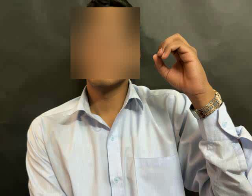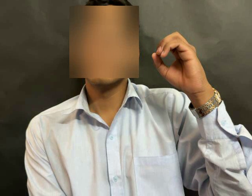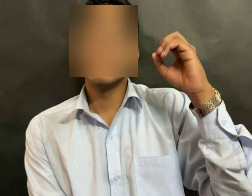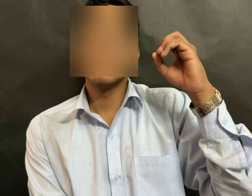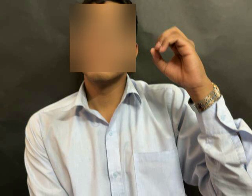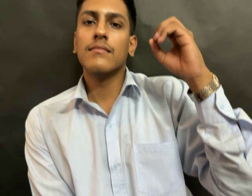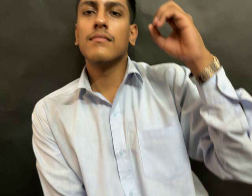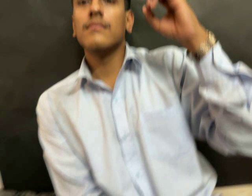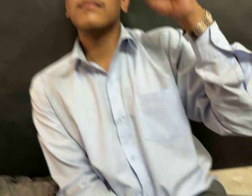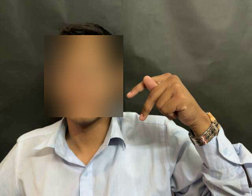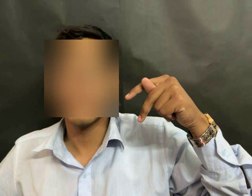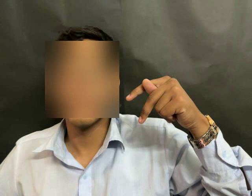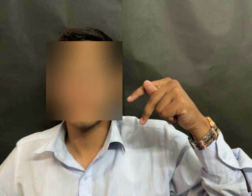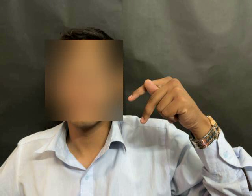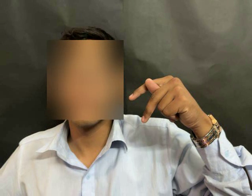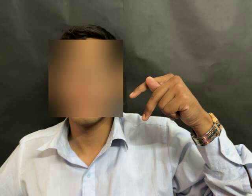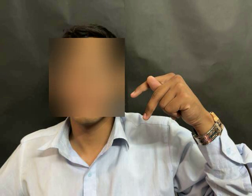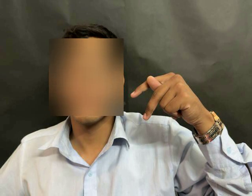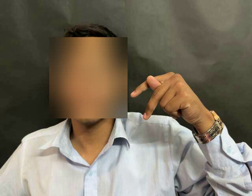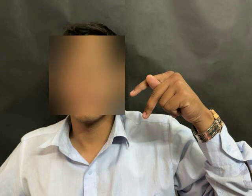P